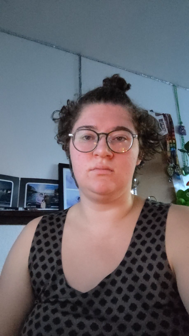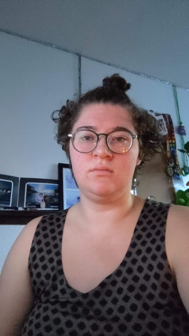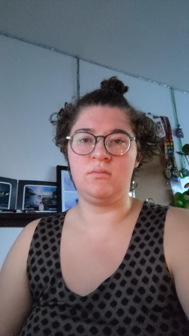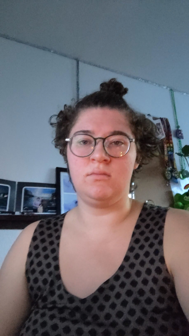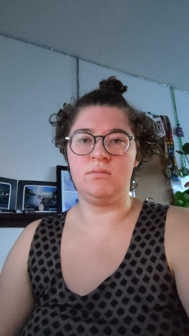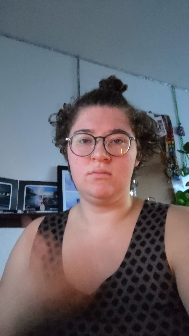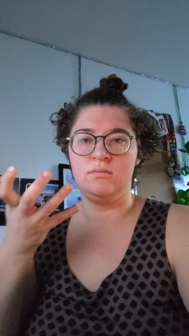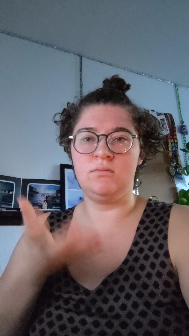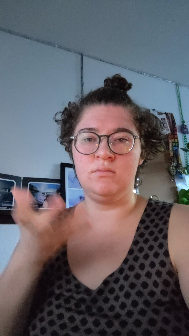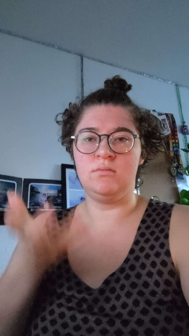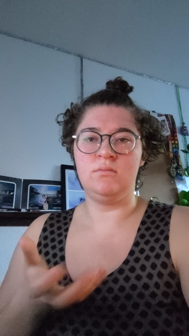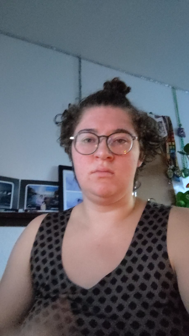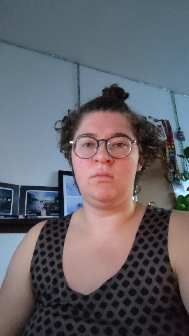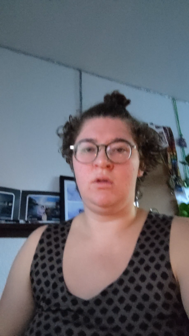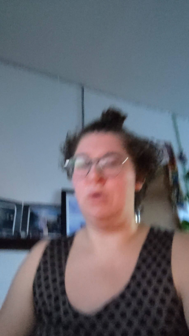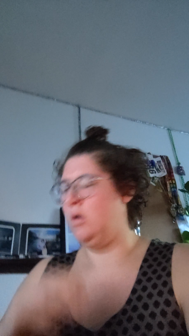heavy